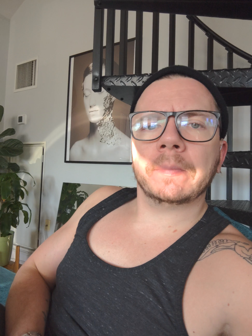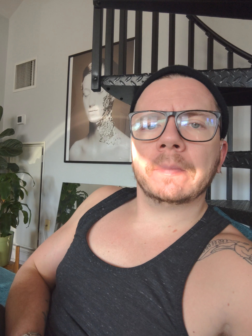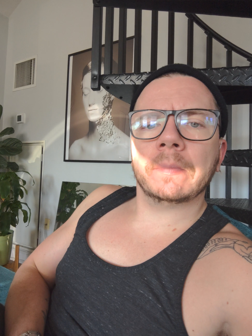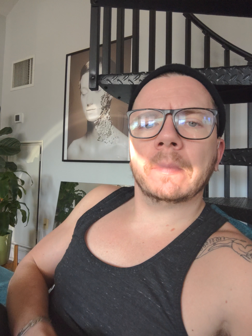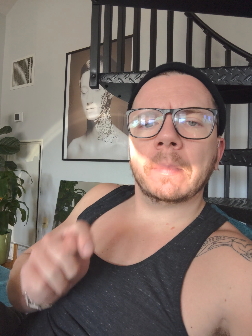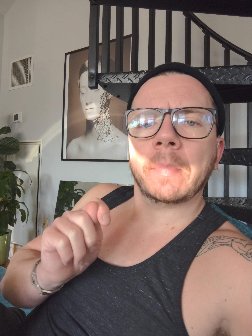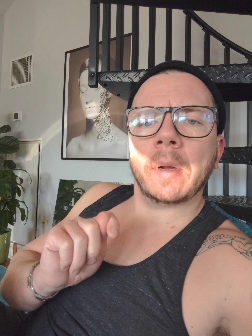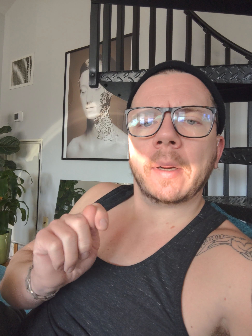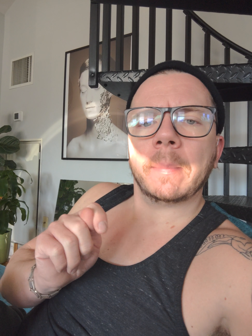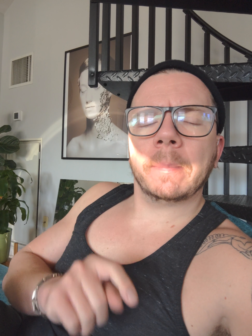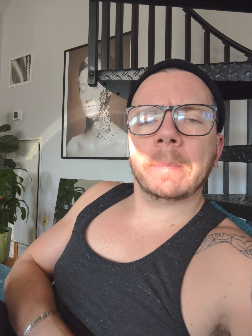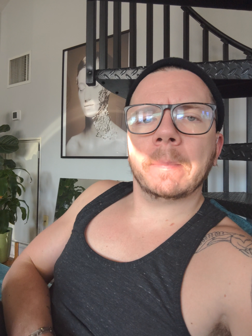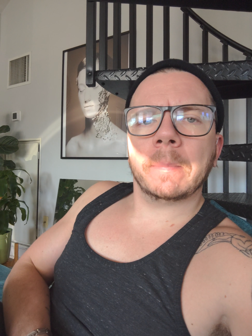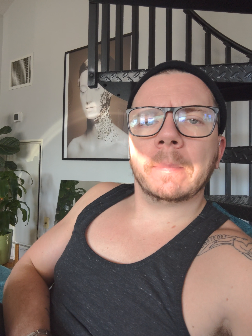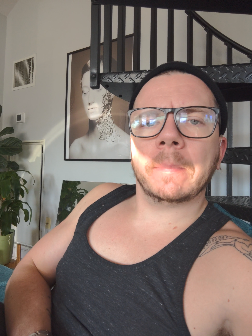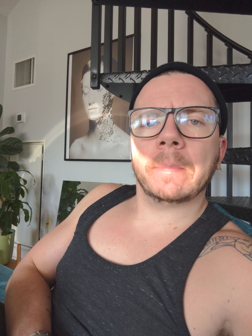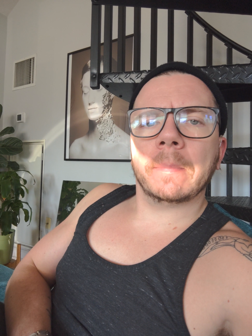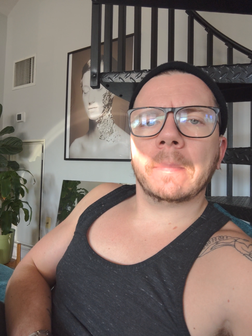potty